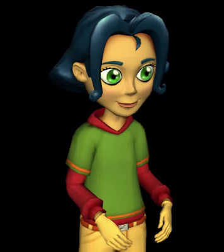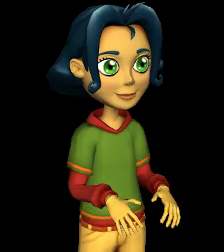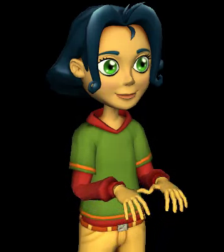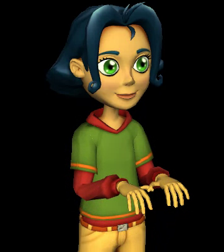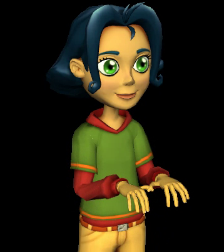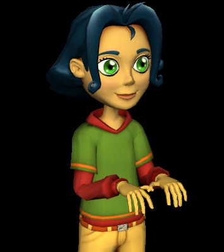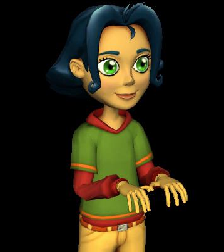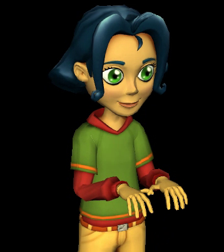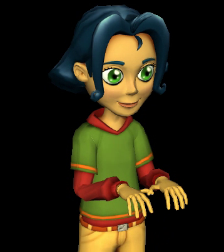يكتب على الآلة الكاتبة